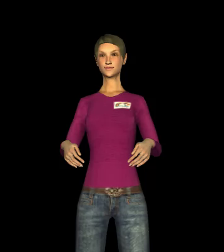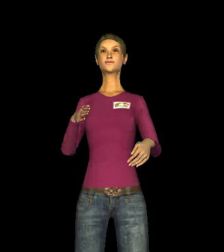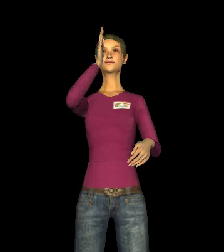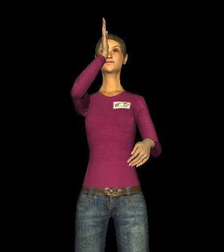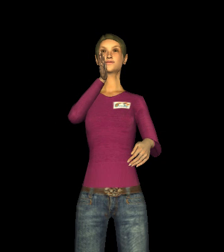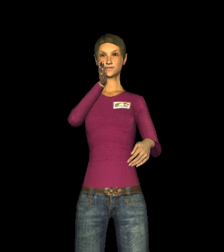مباشرة